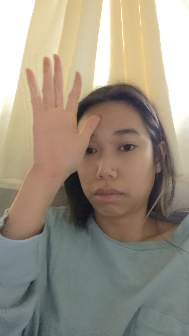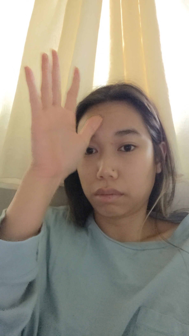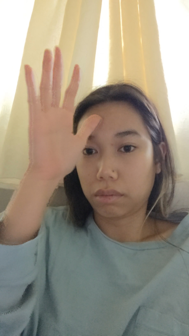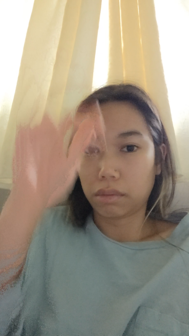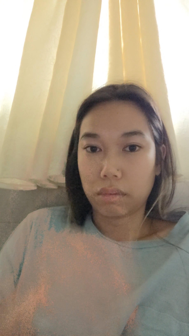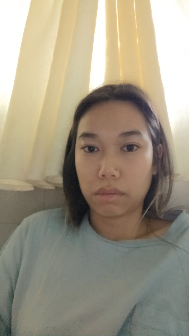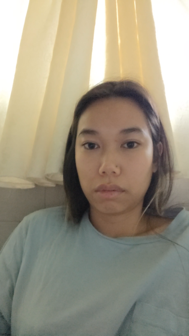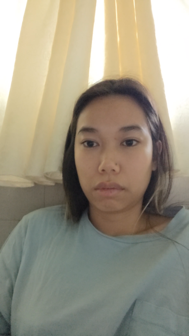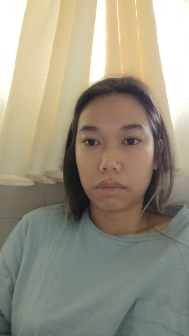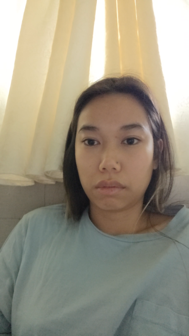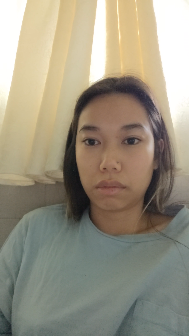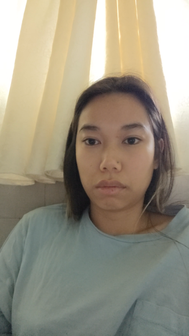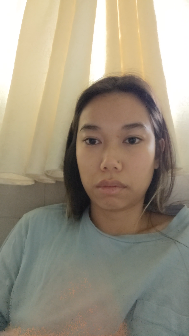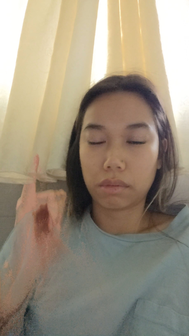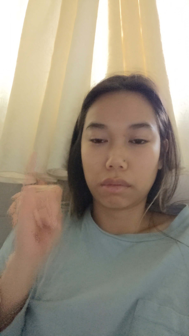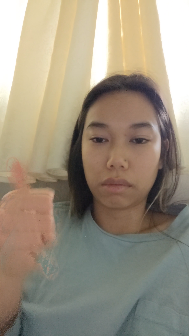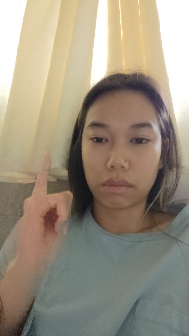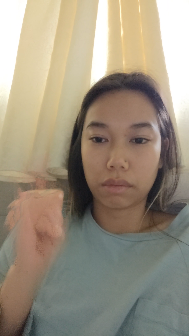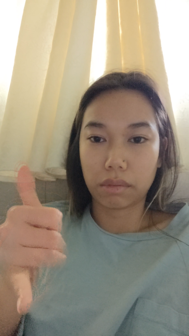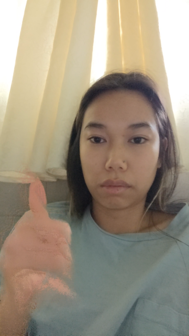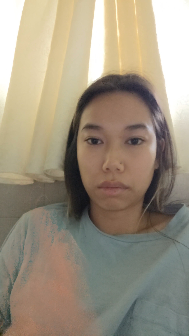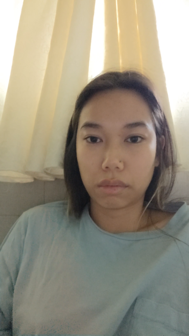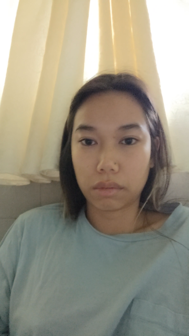rocking chair